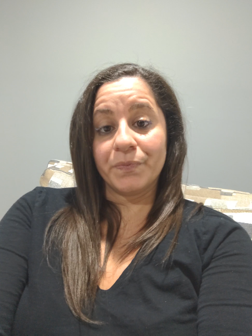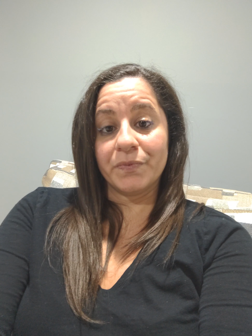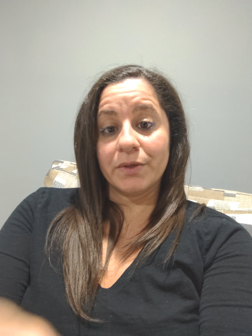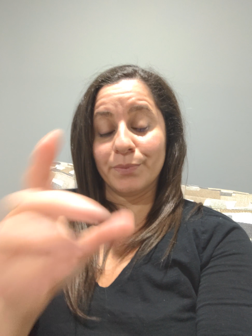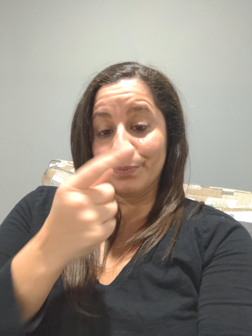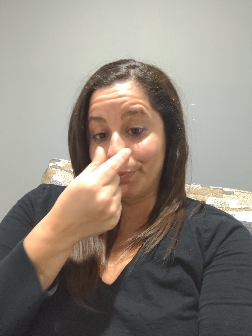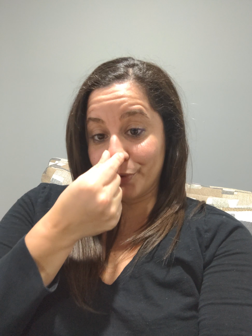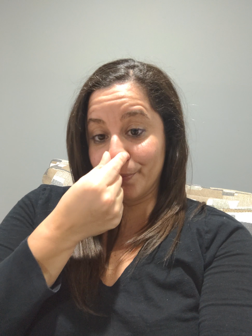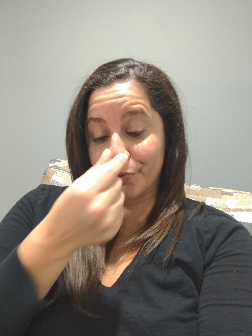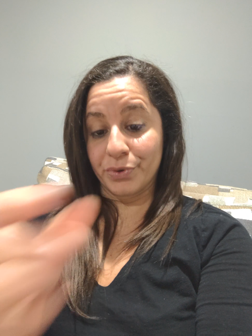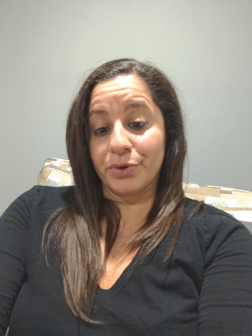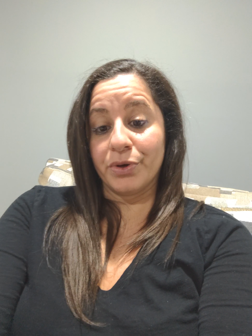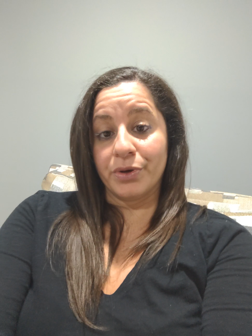potty